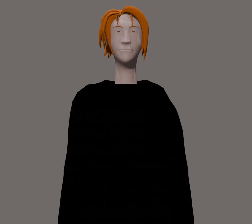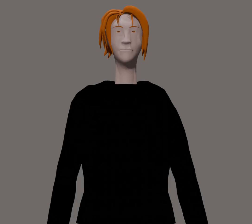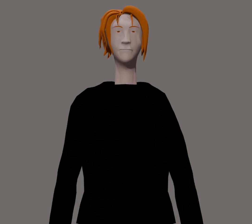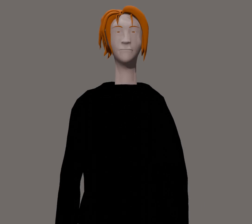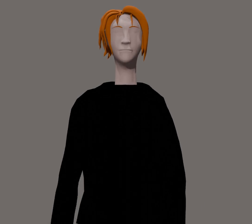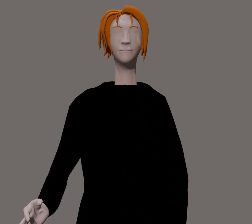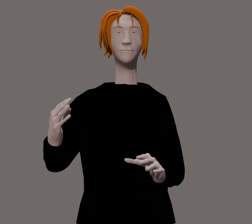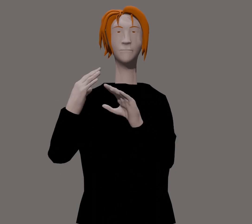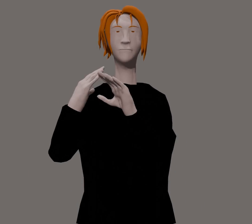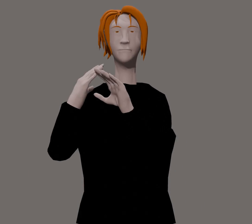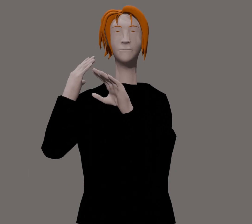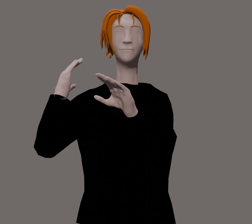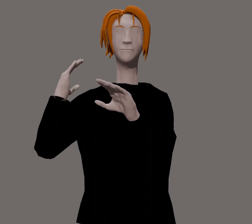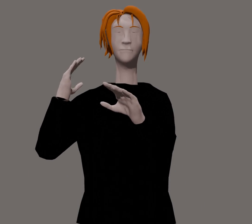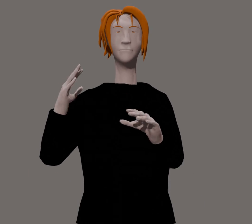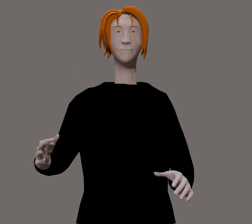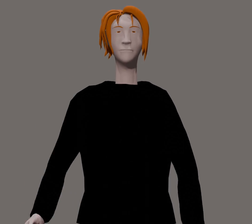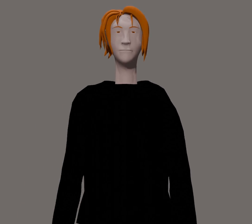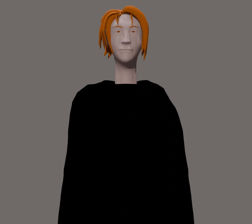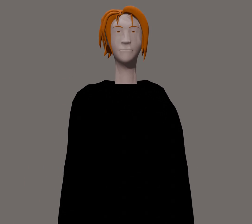Bus